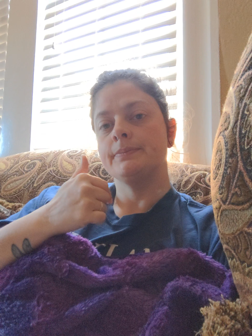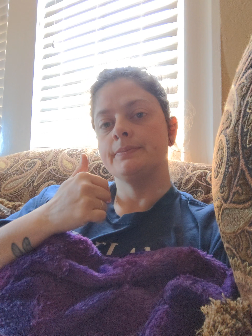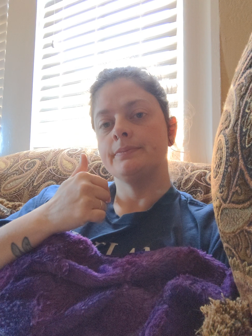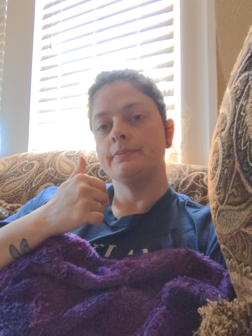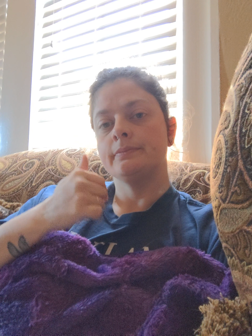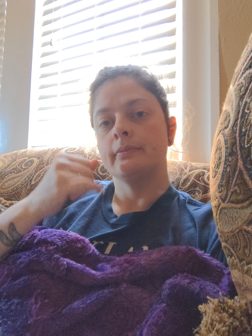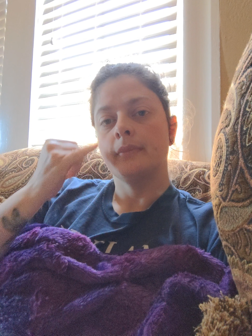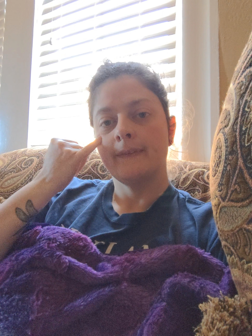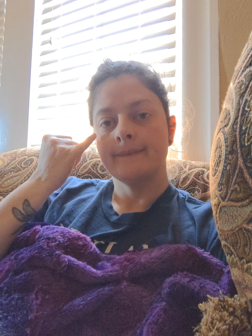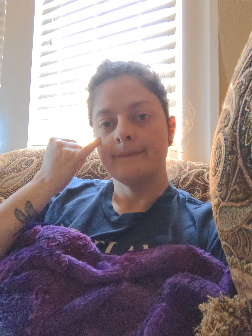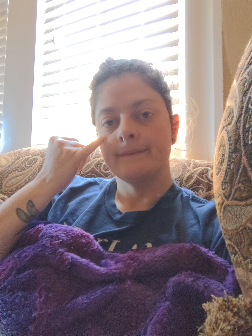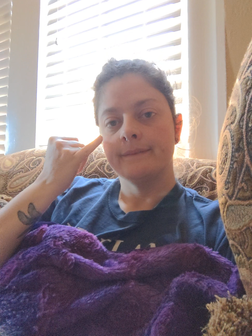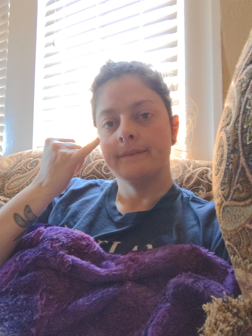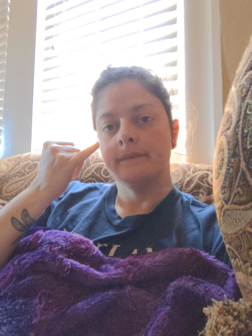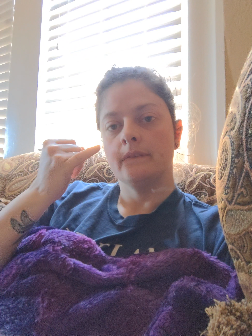if